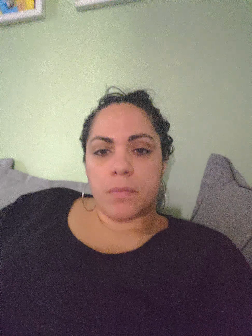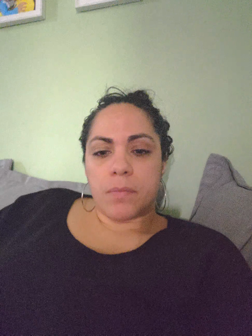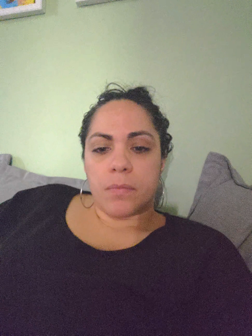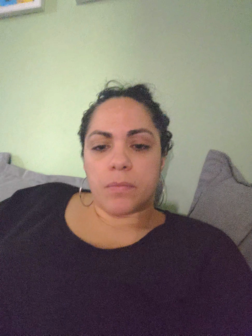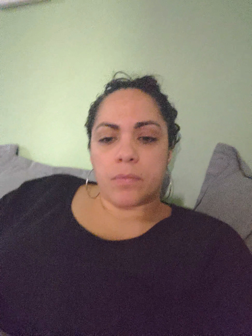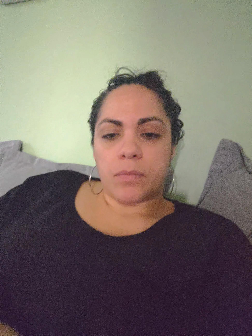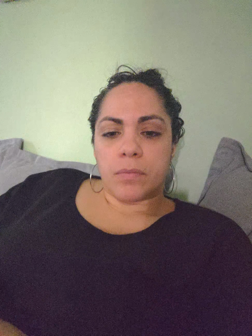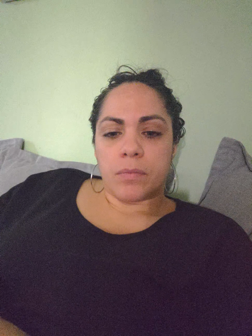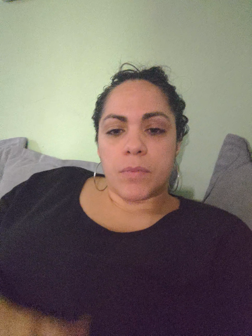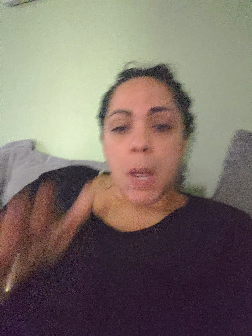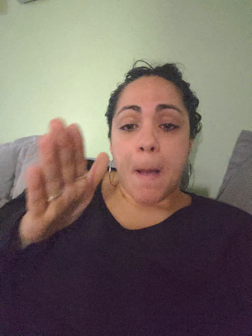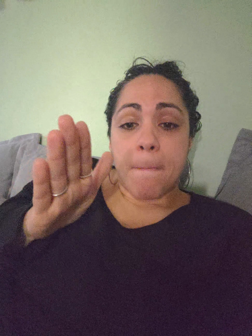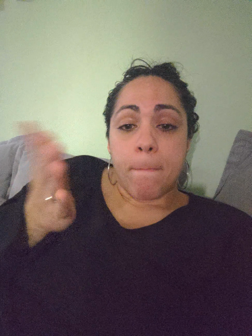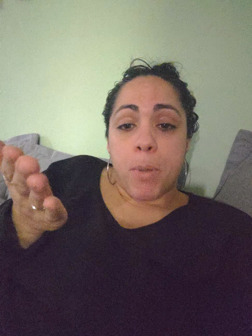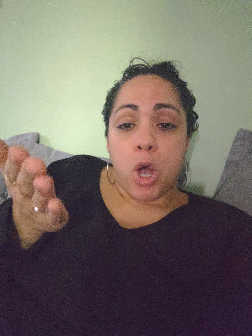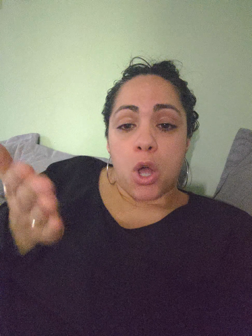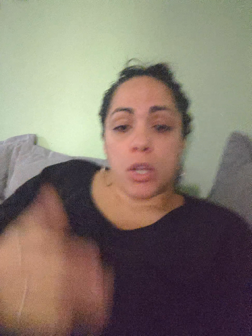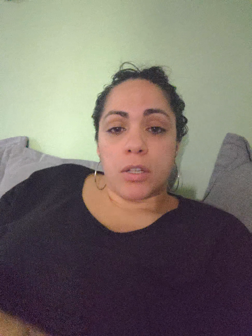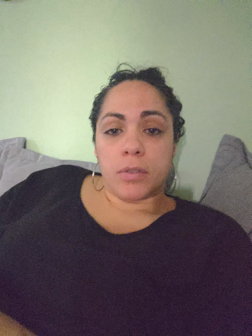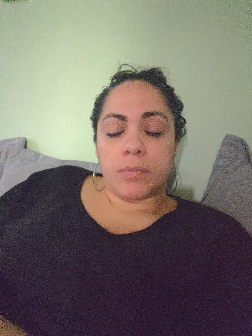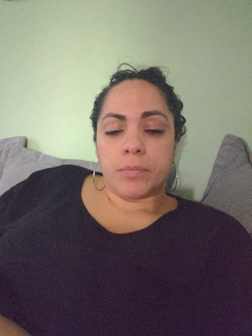book